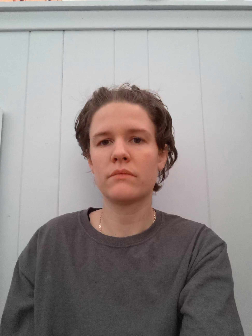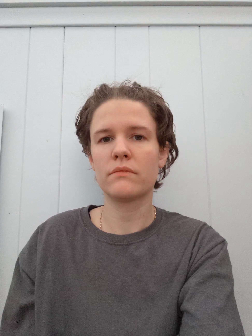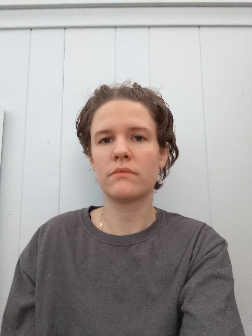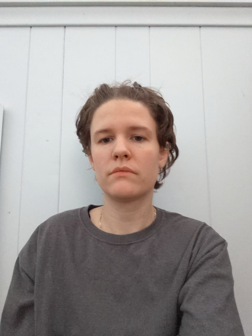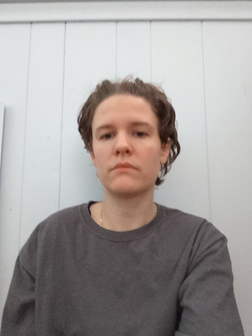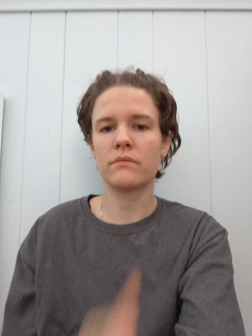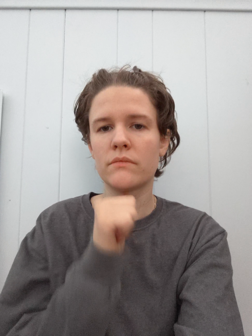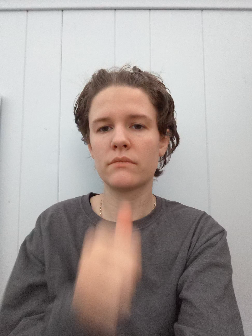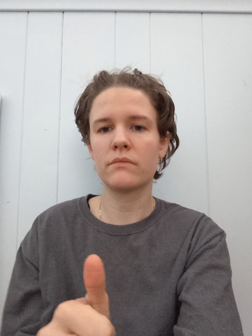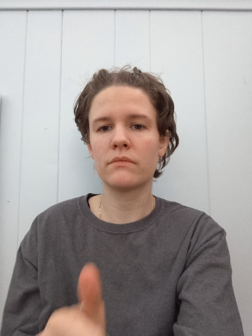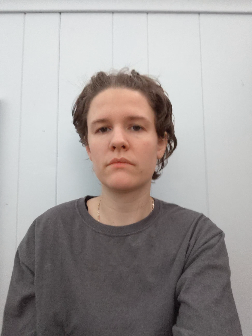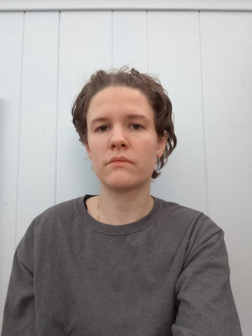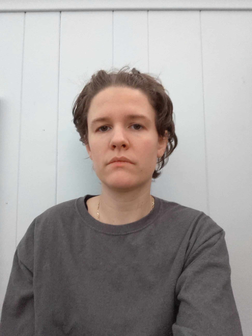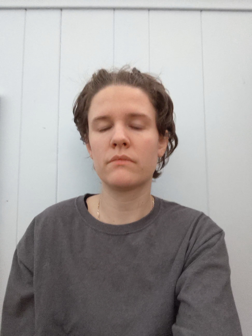not